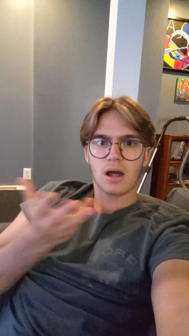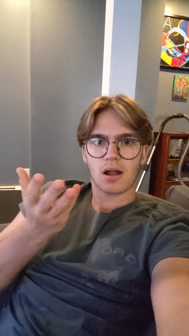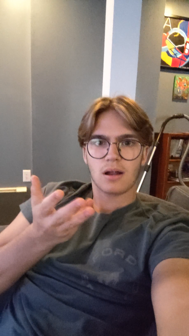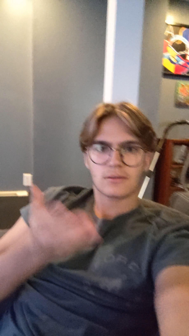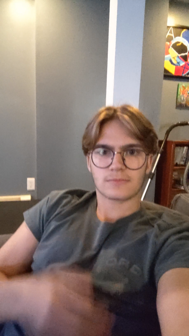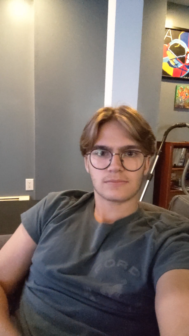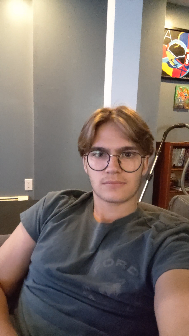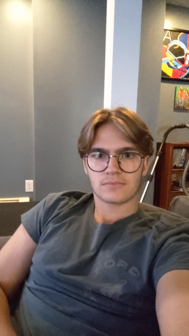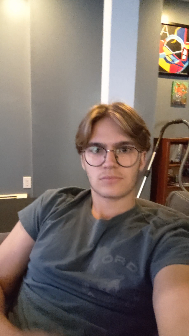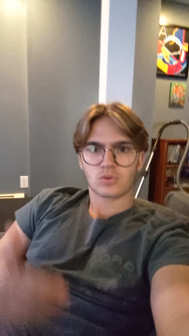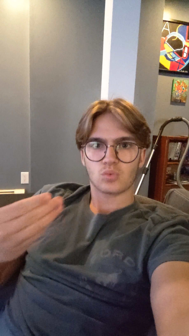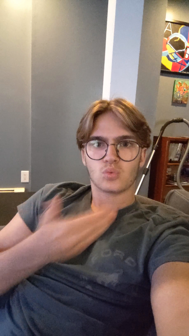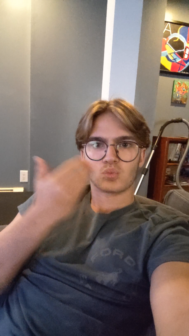new